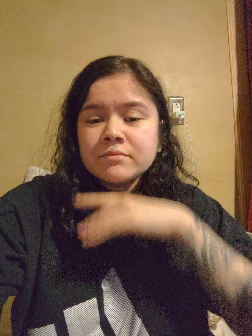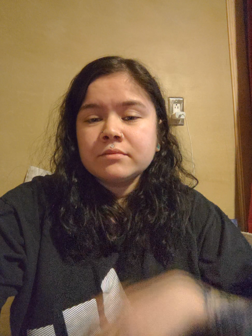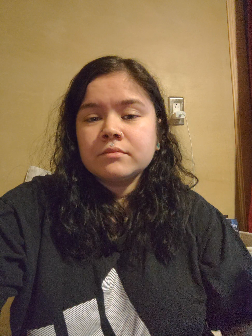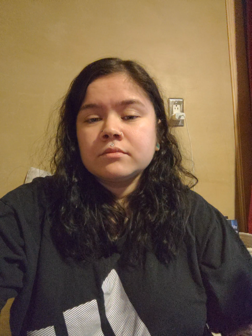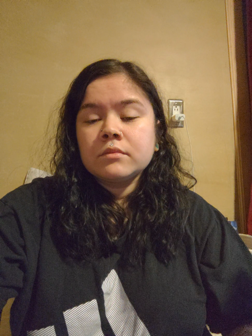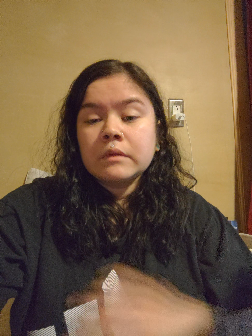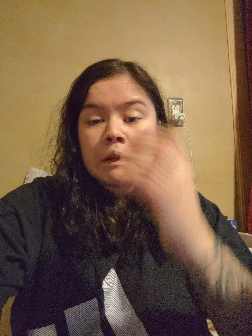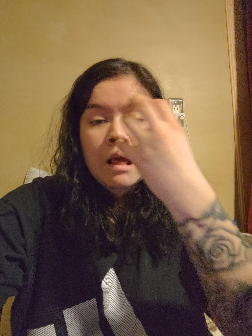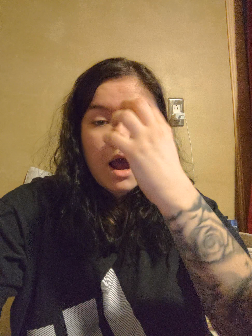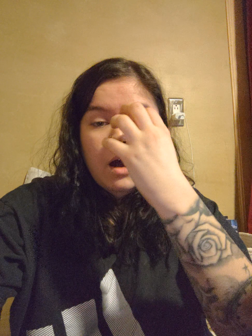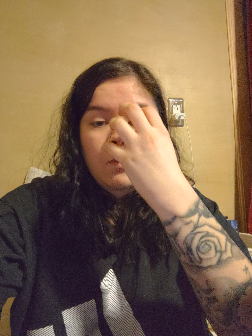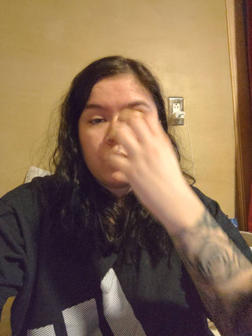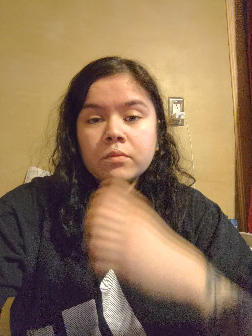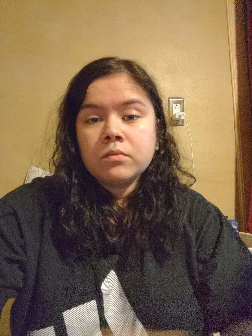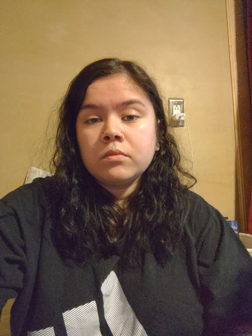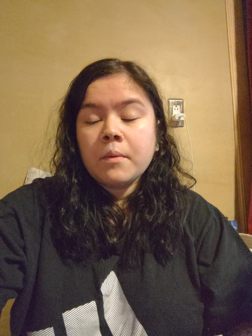clown